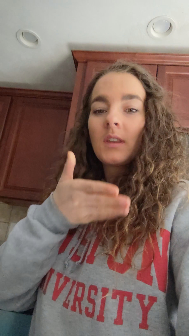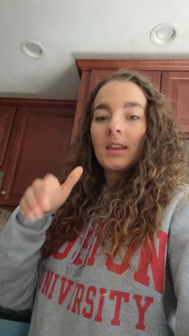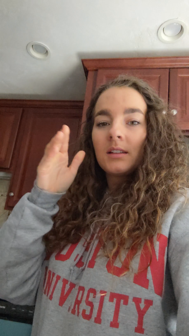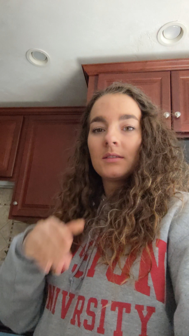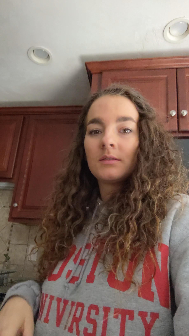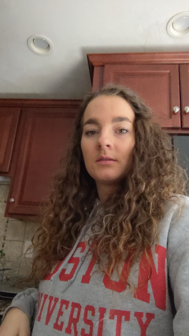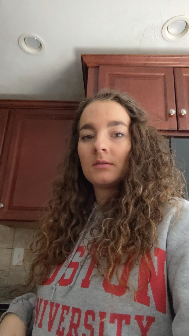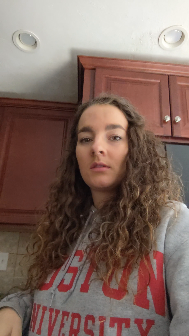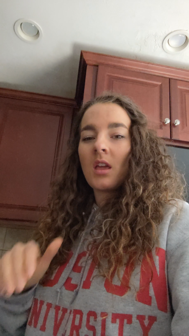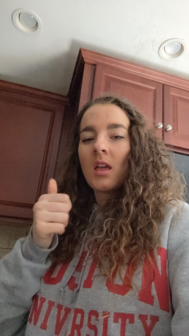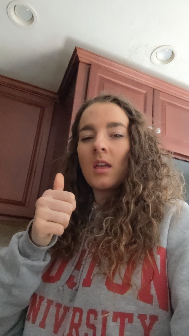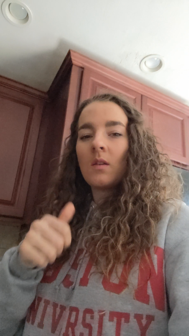how